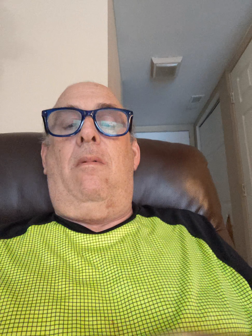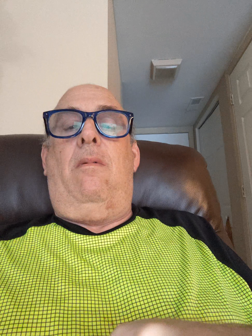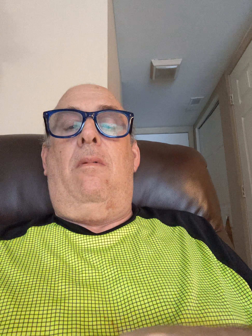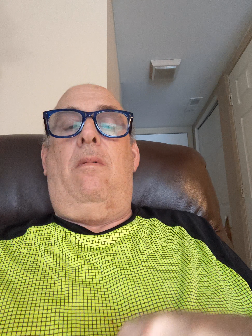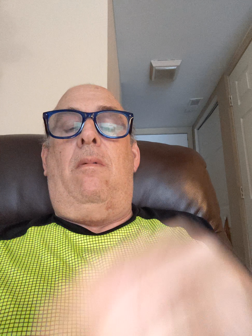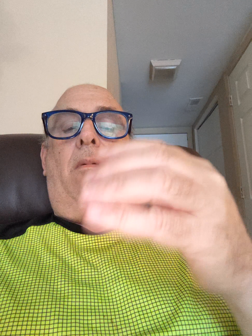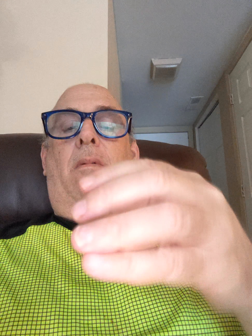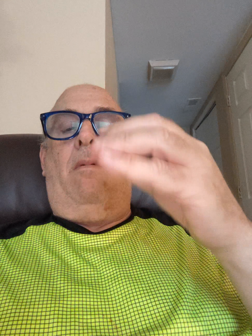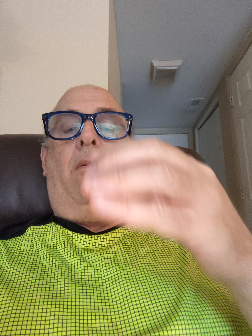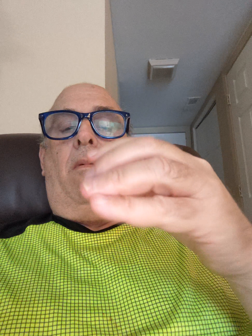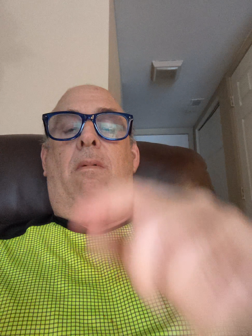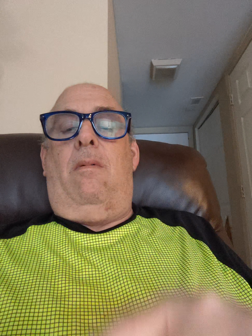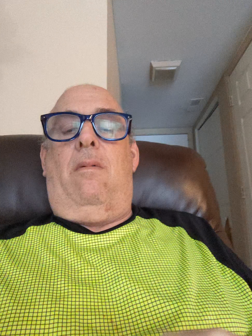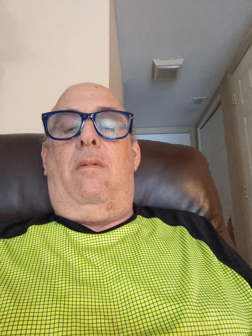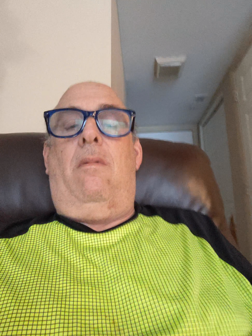car